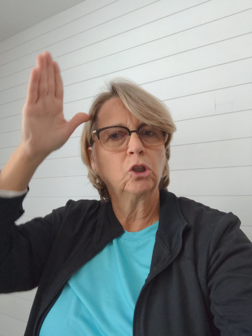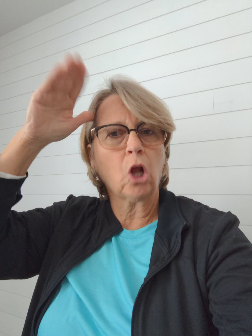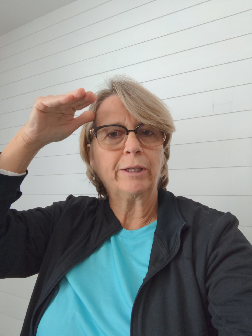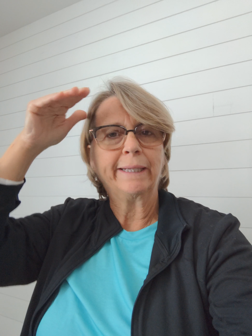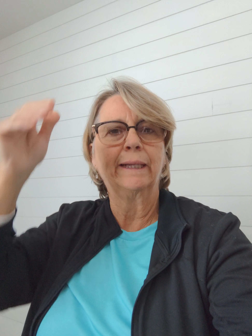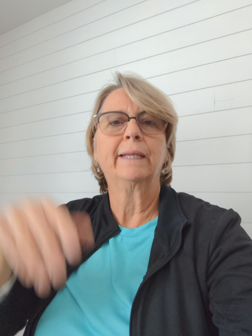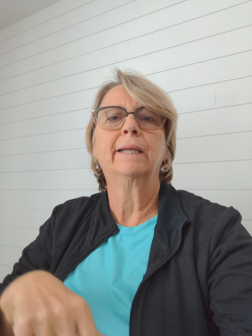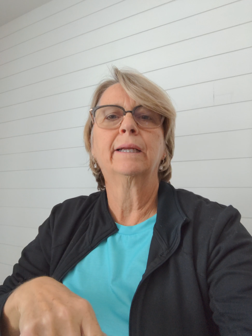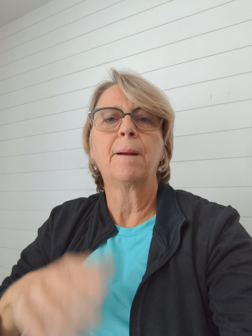donkey